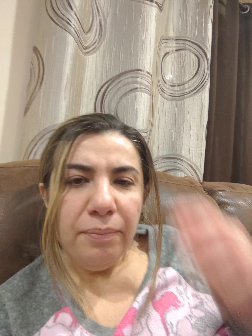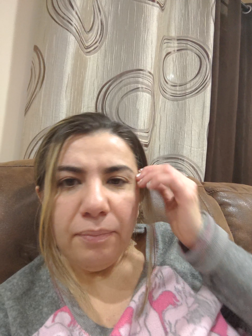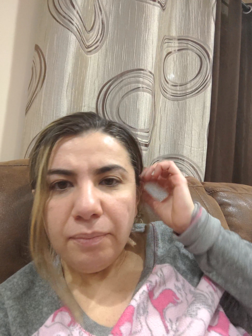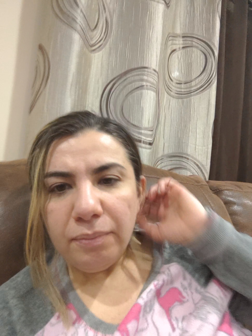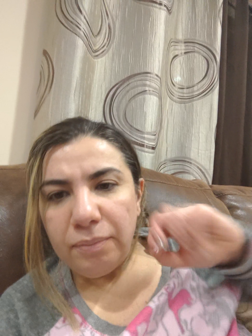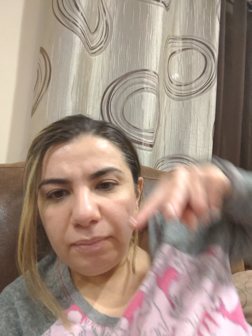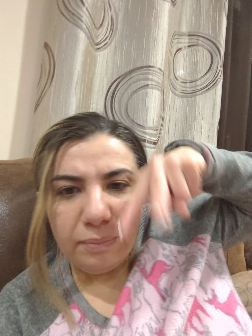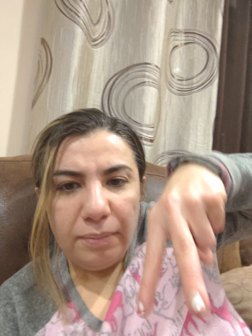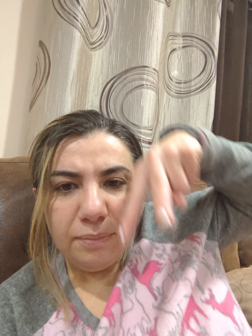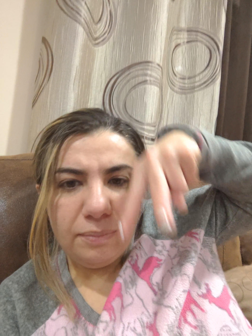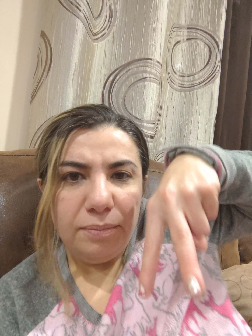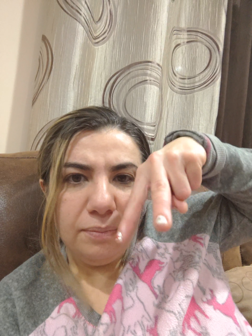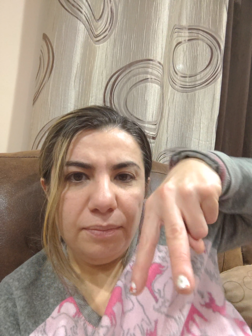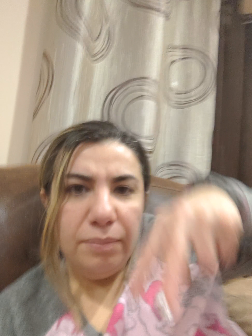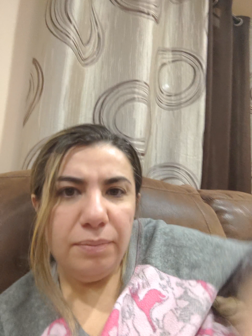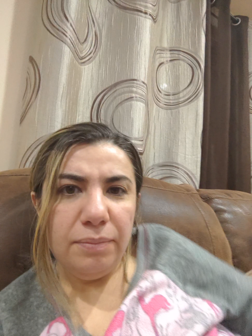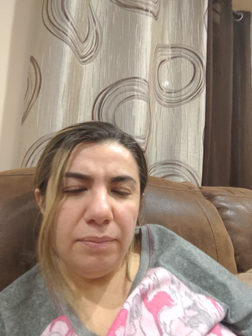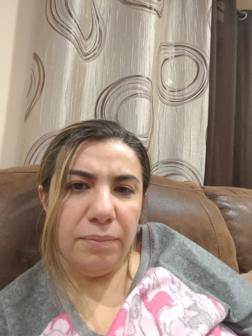napkin